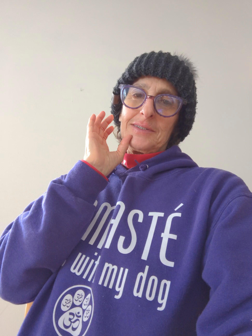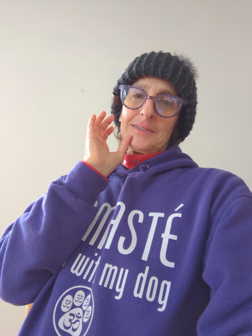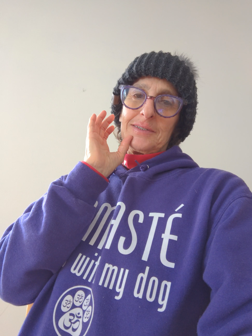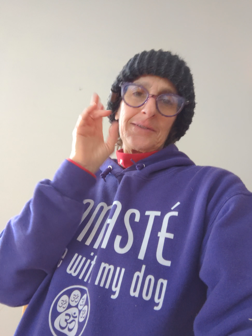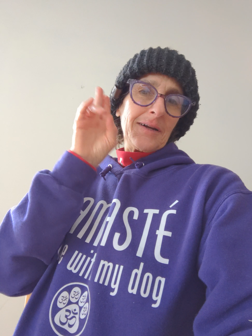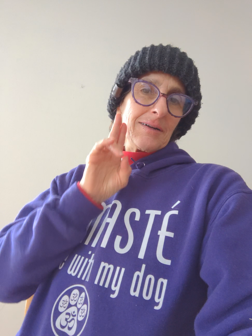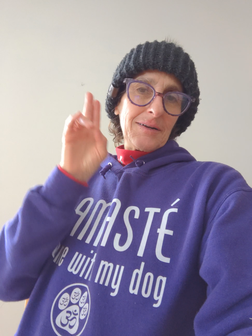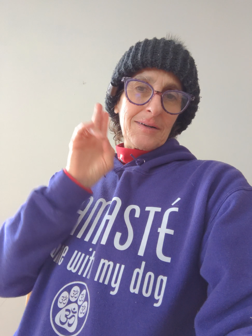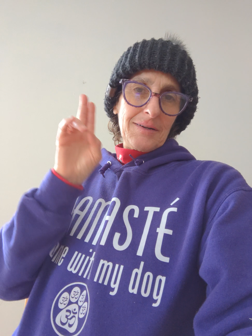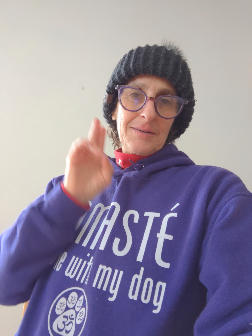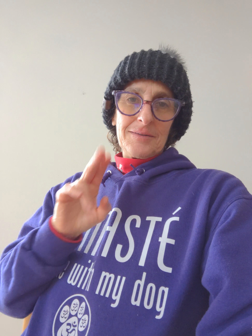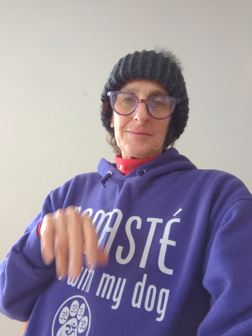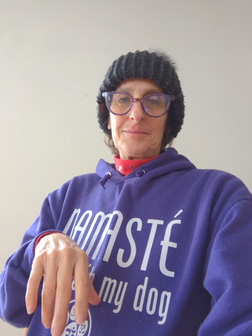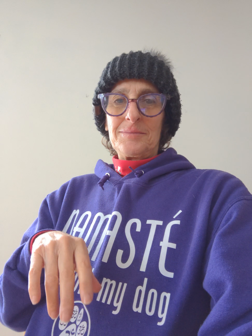uncle